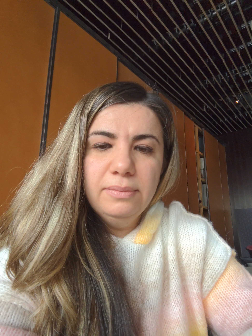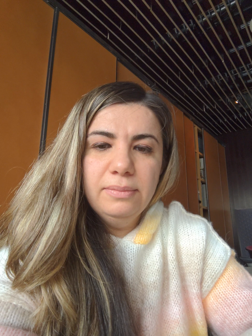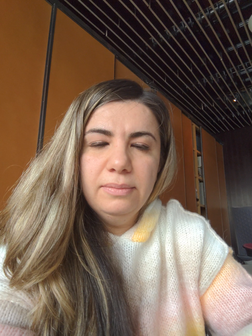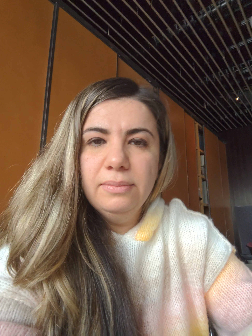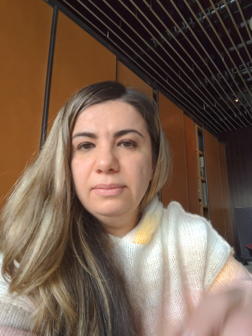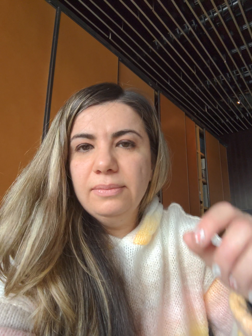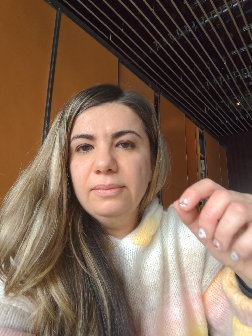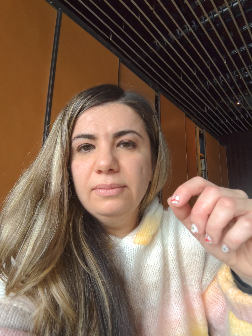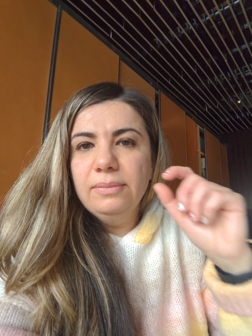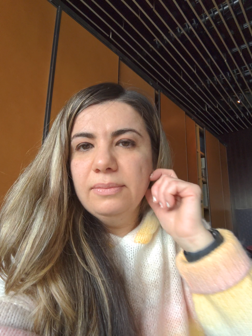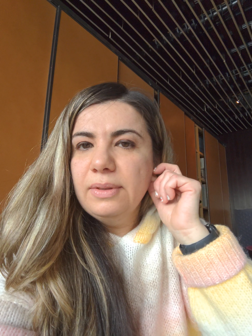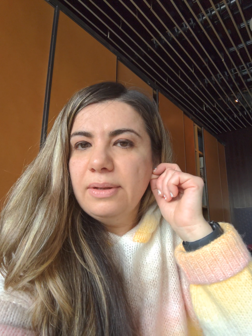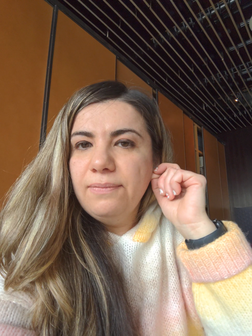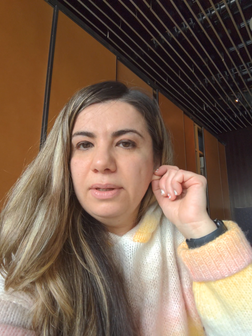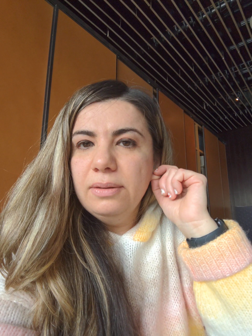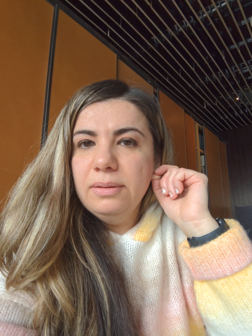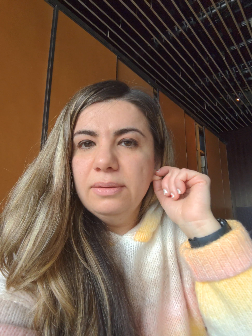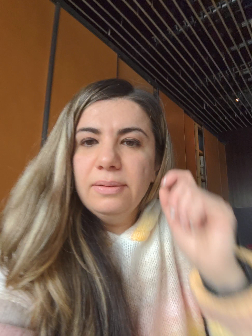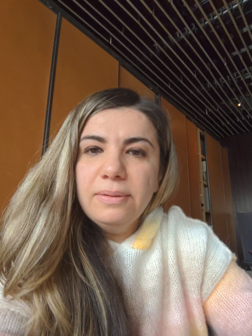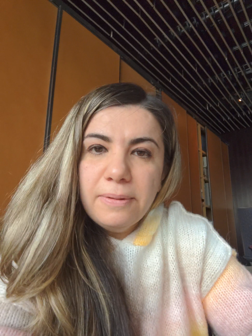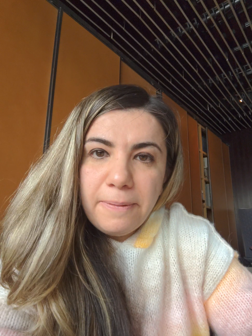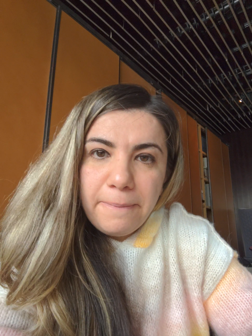ear